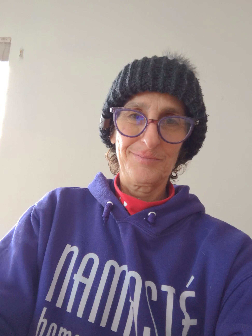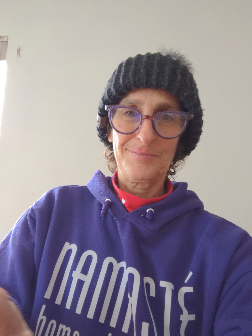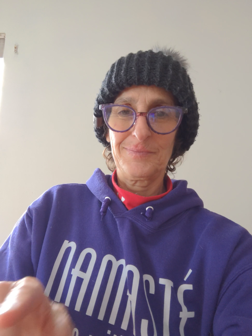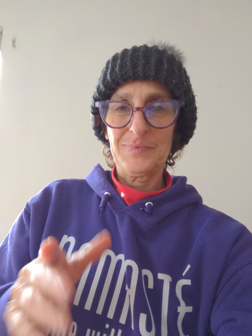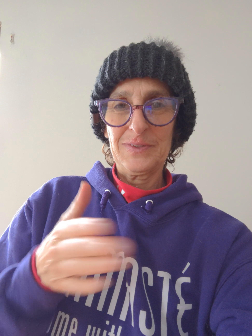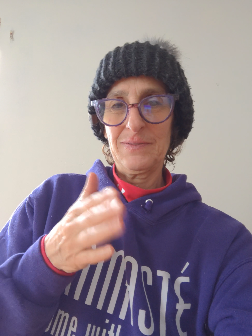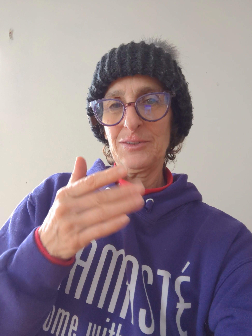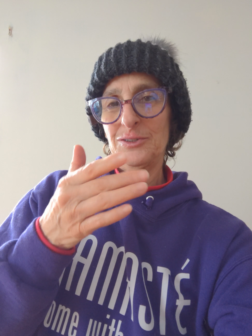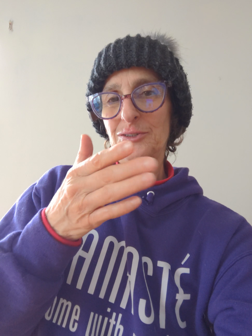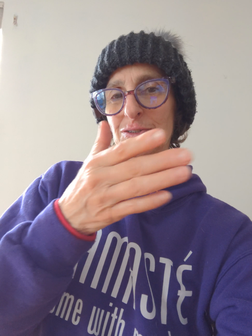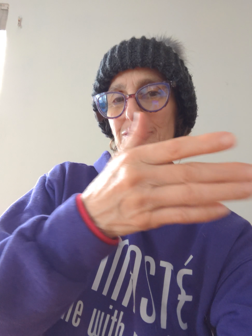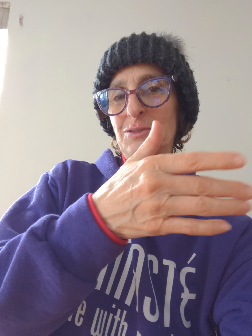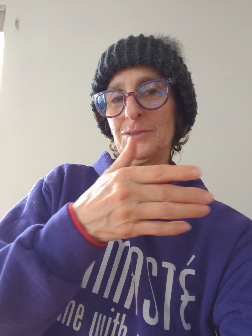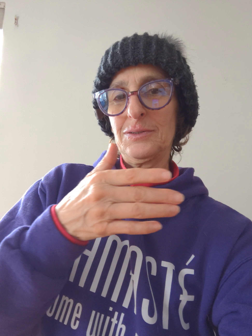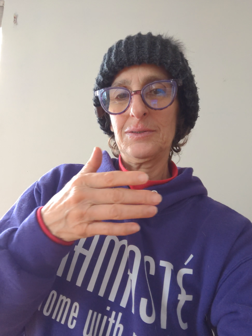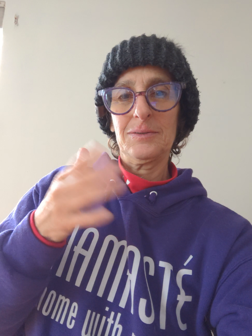fish